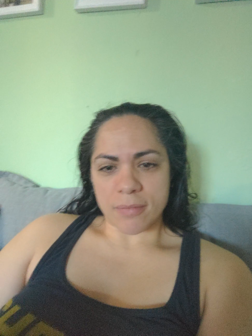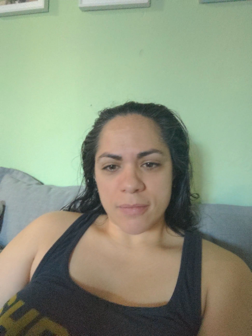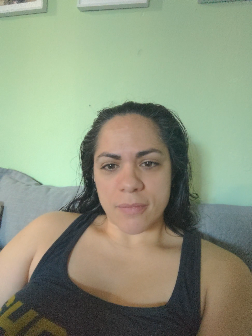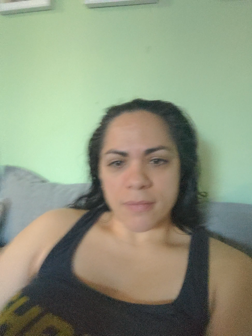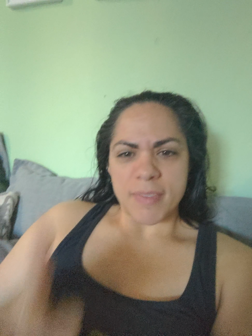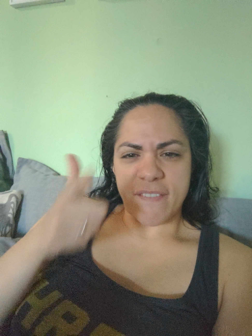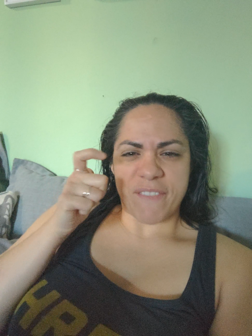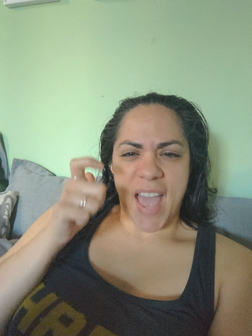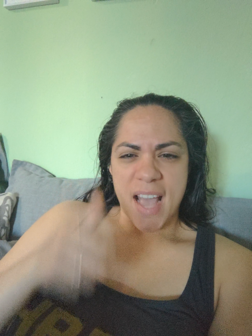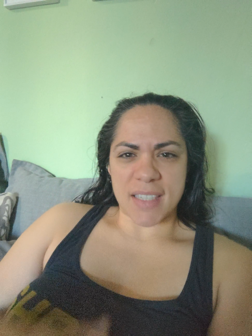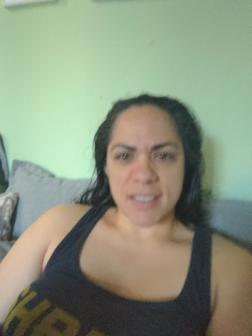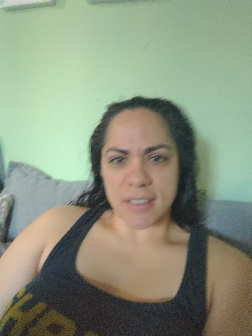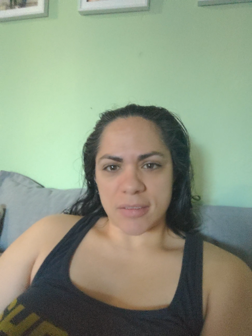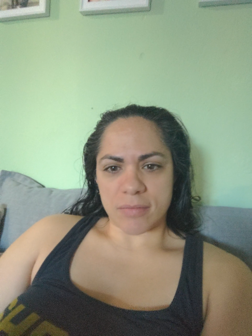fast